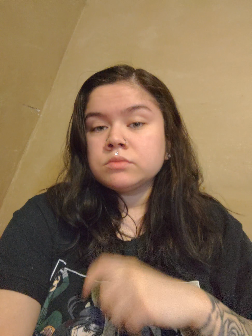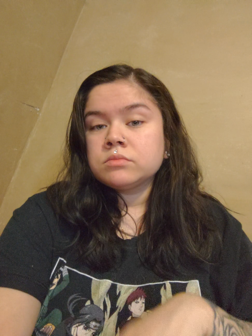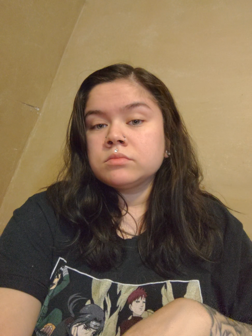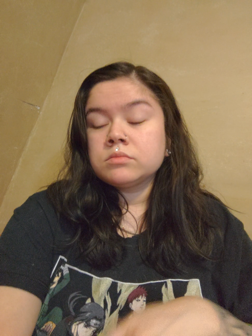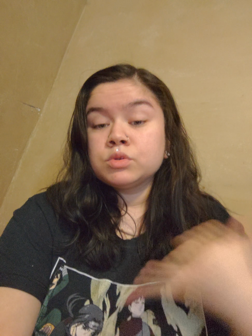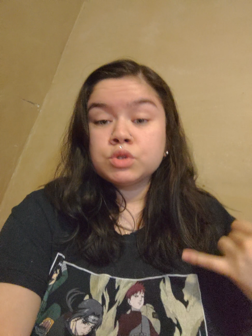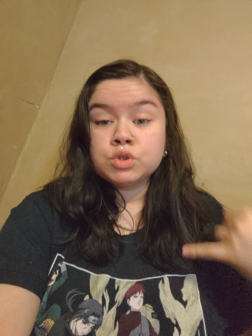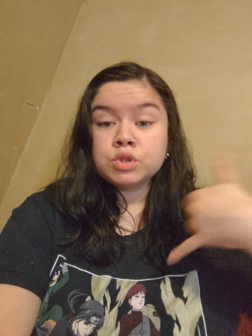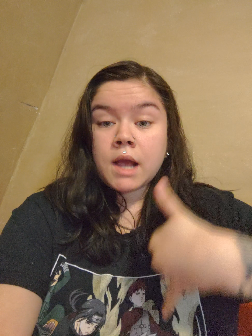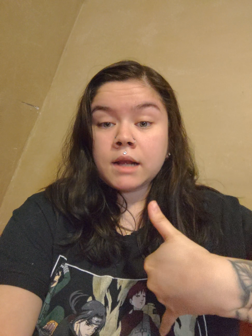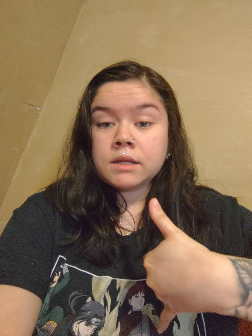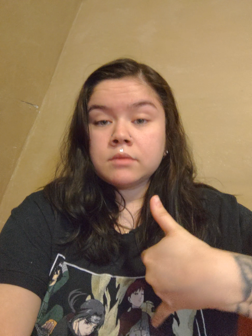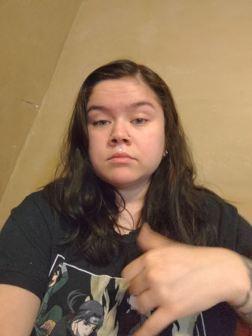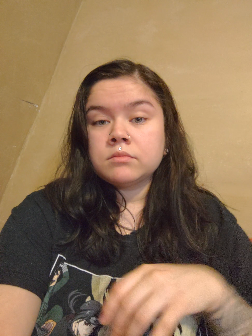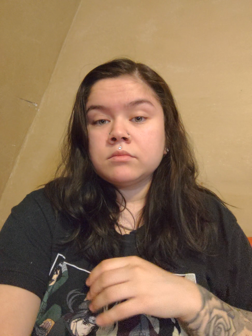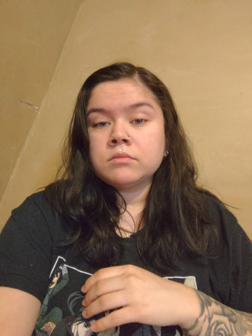jacket